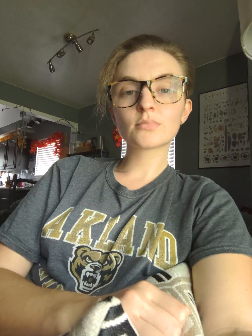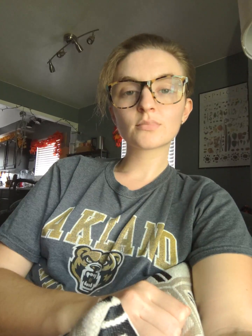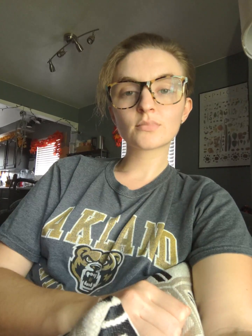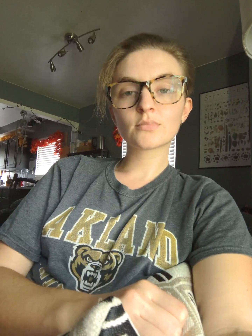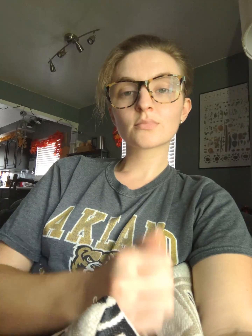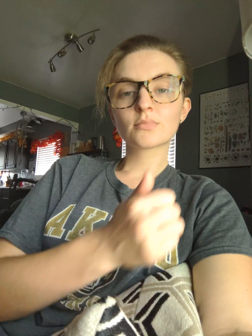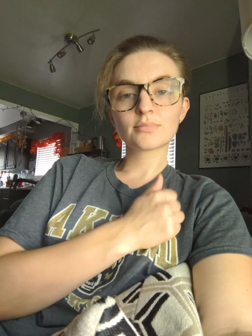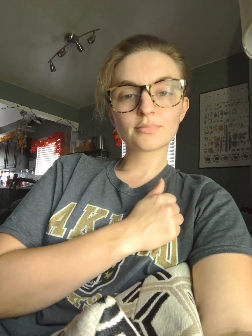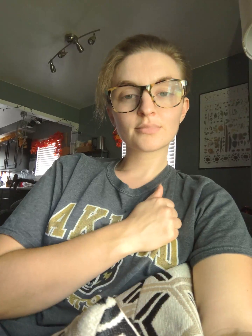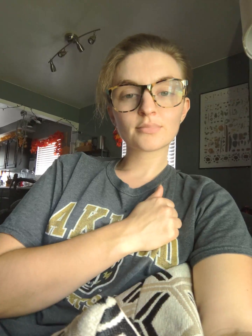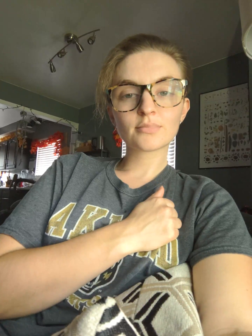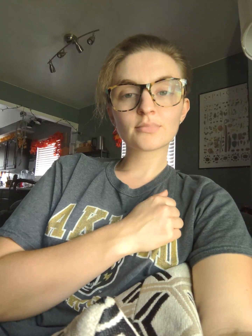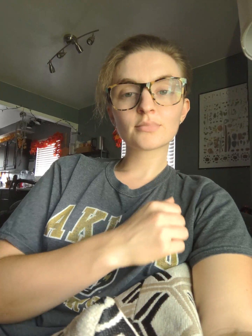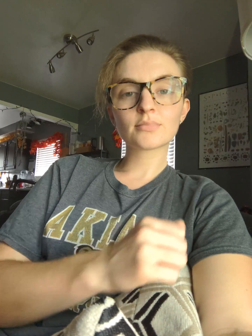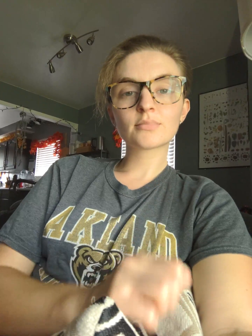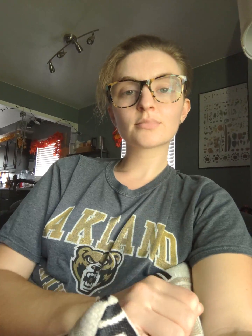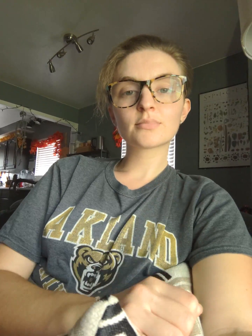love